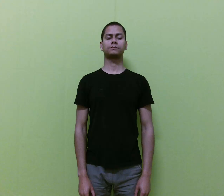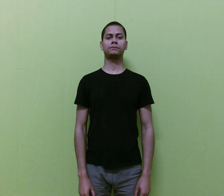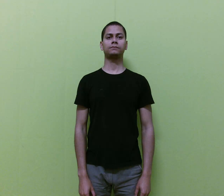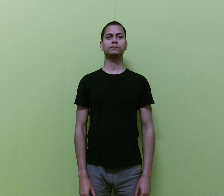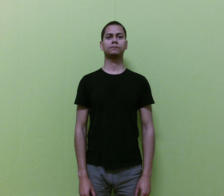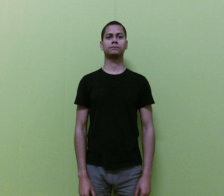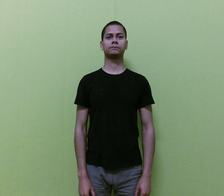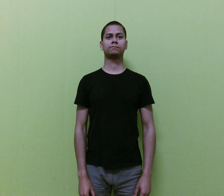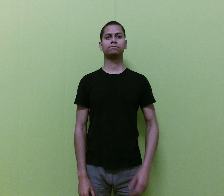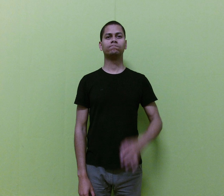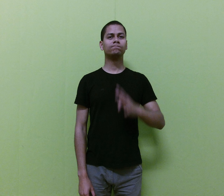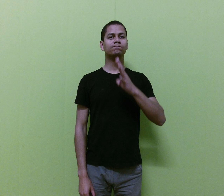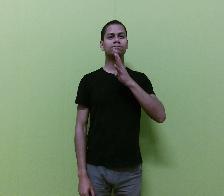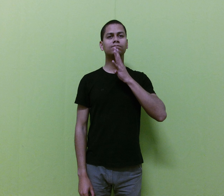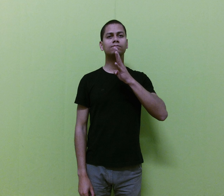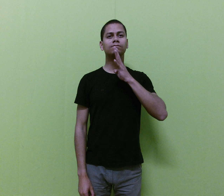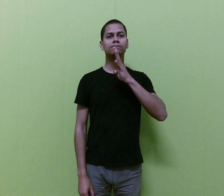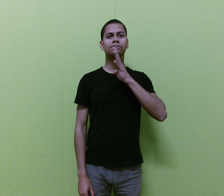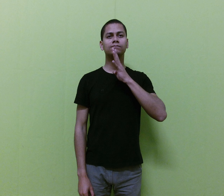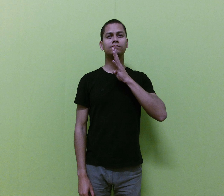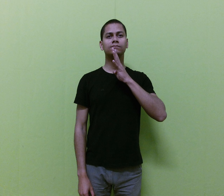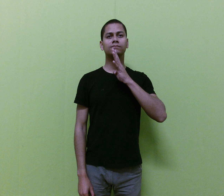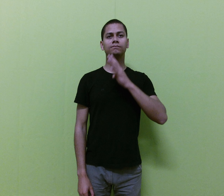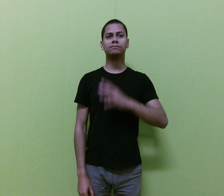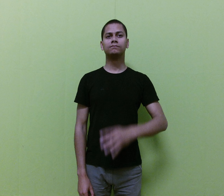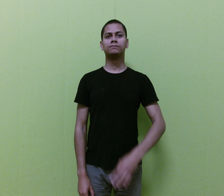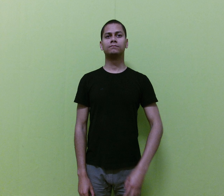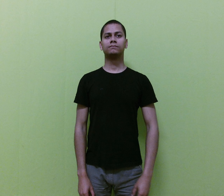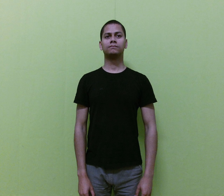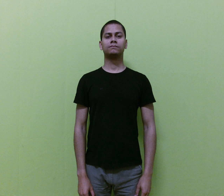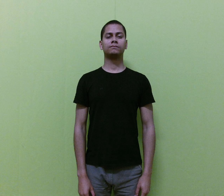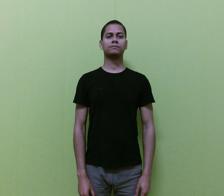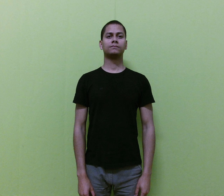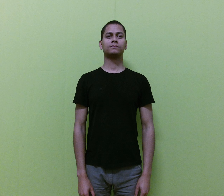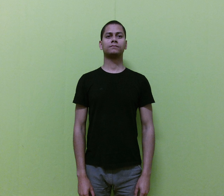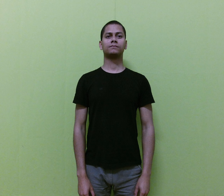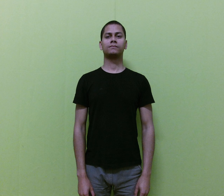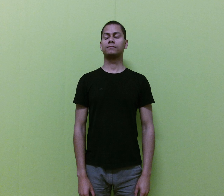conhecer